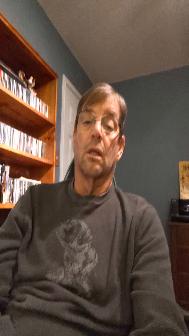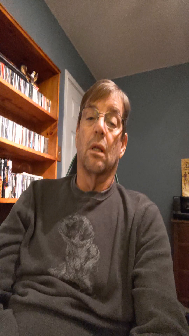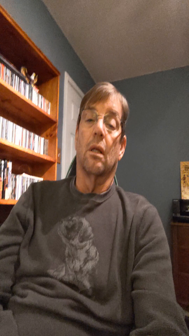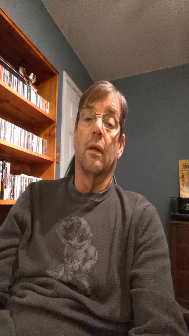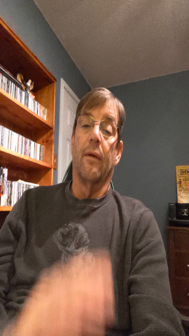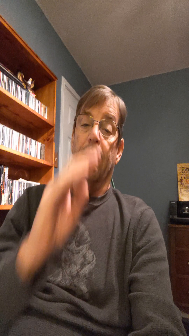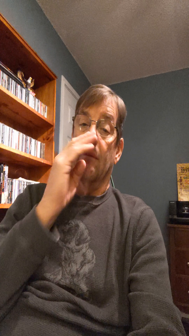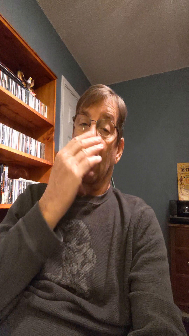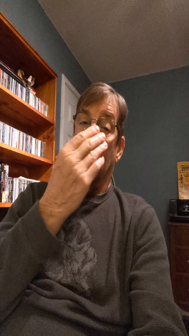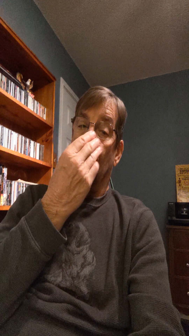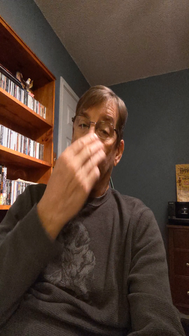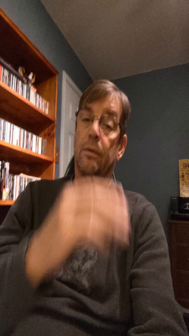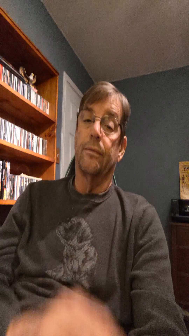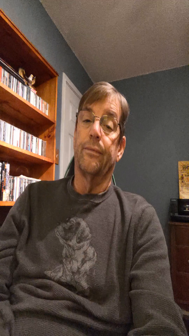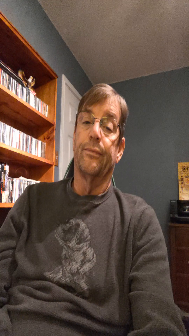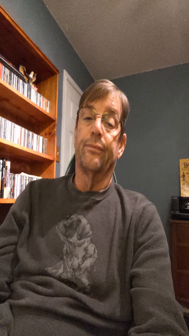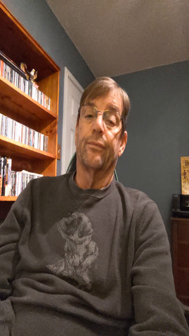flower